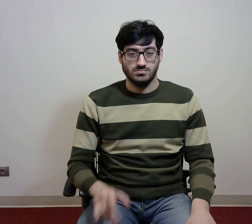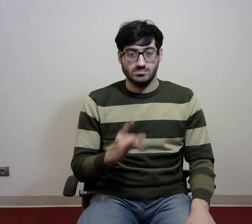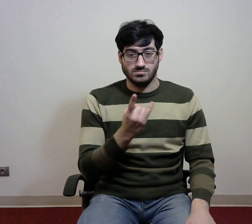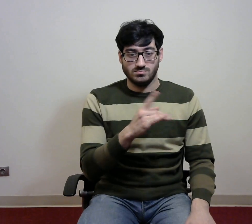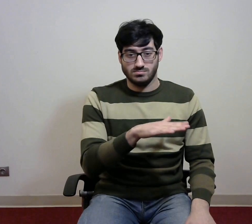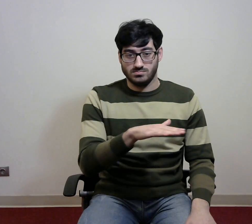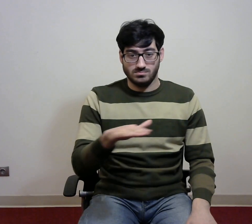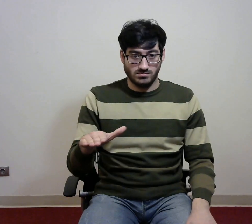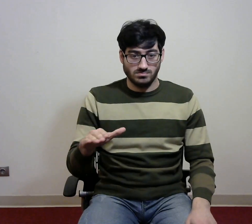uşaqlar